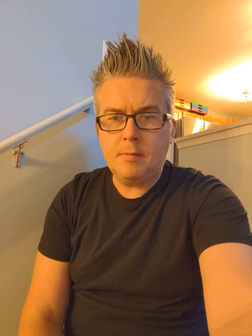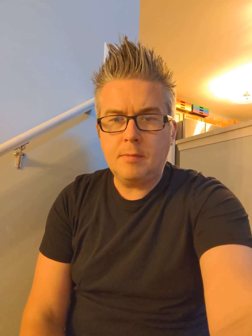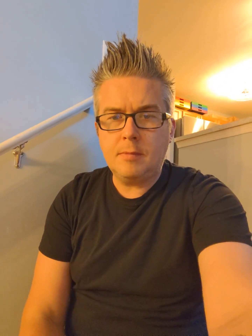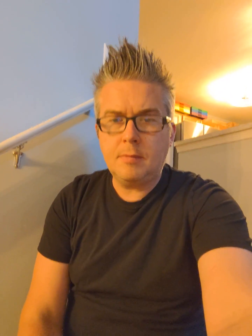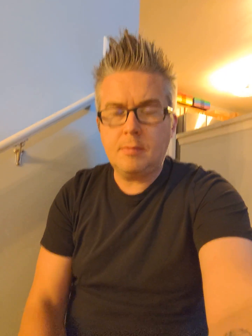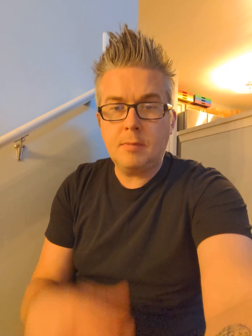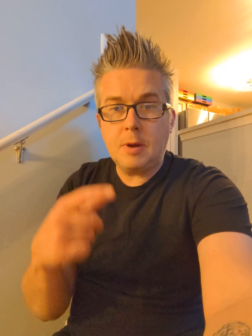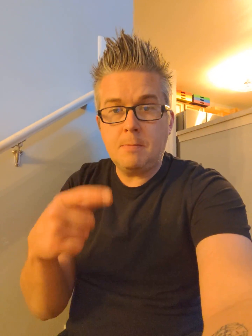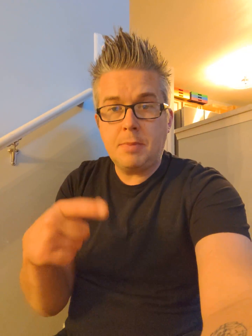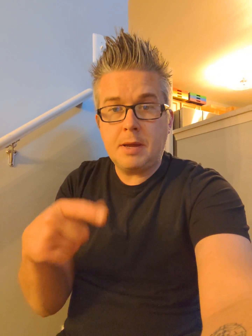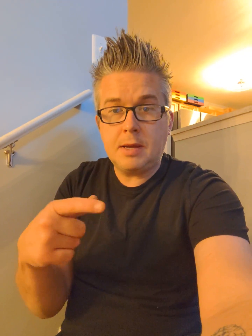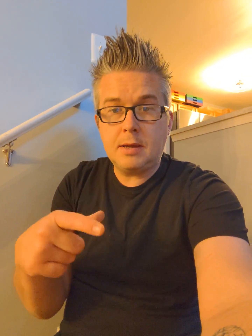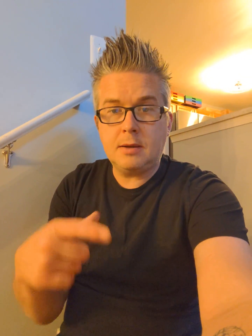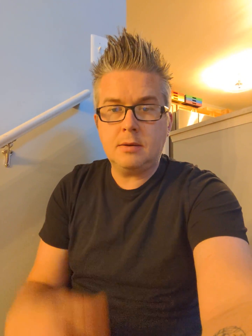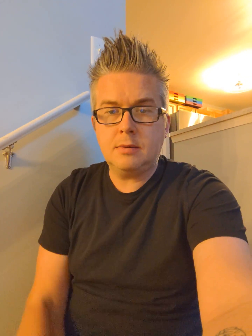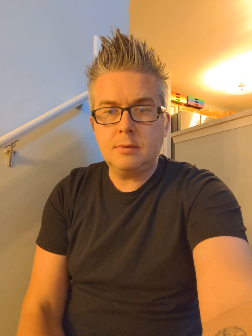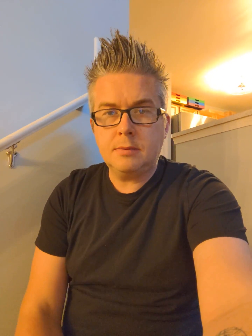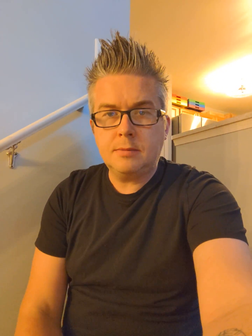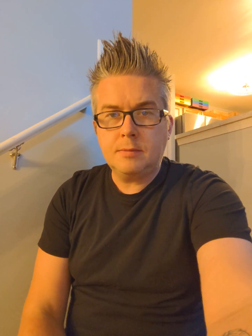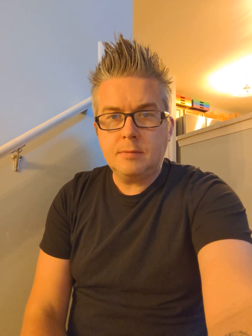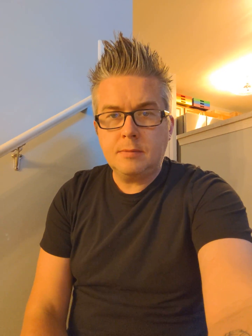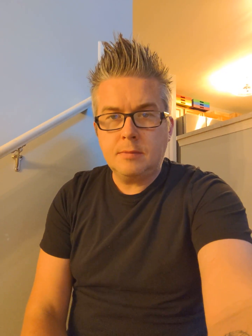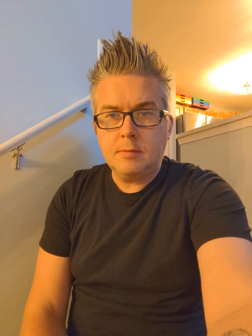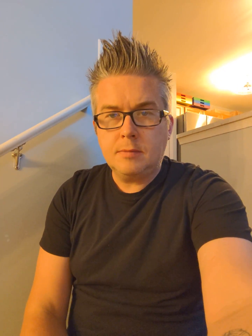plate